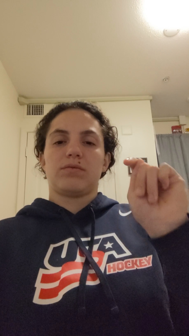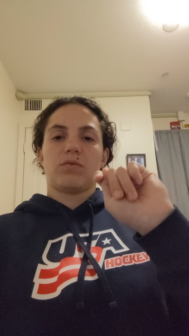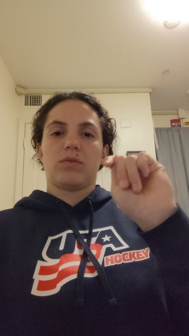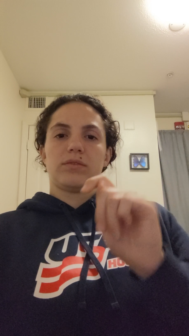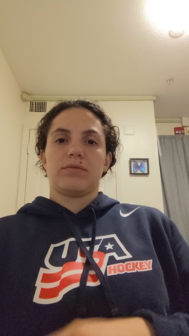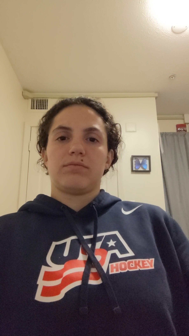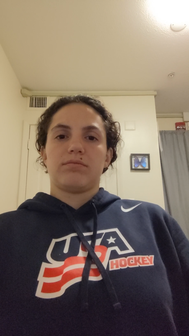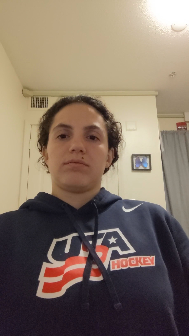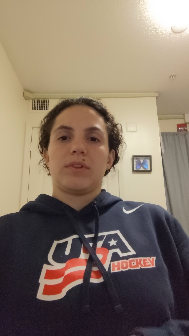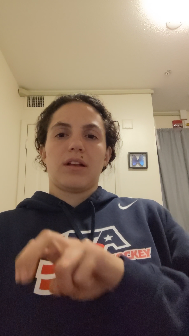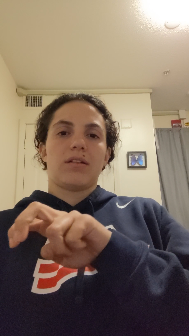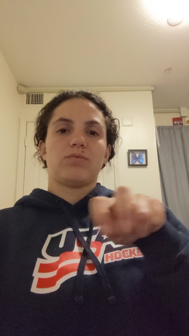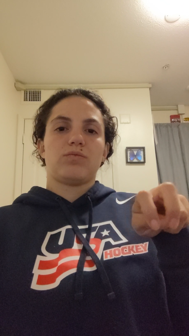couch